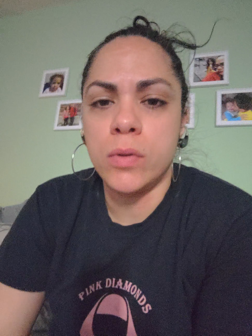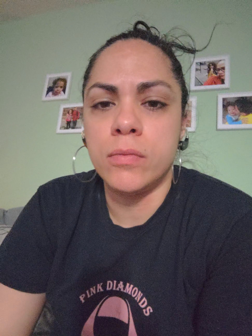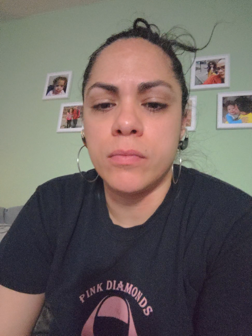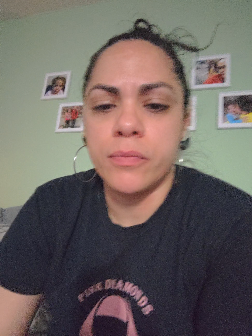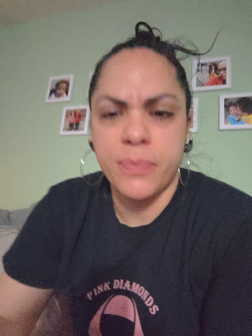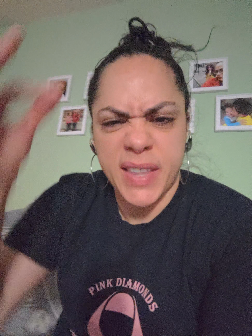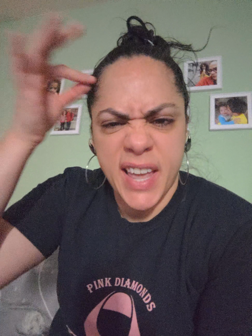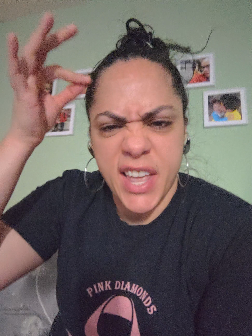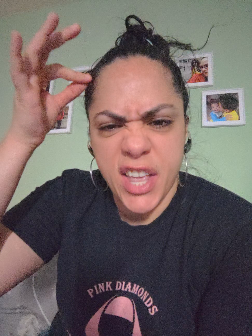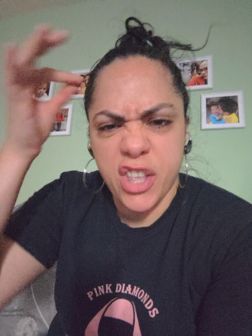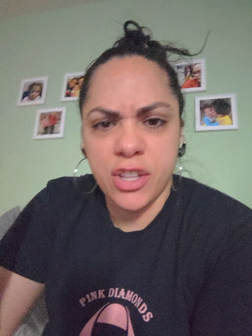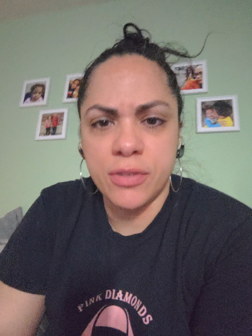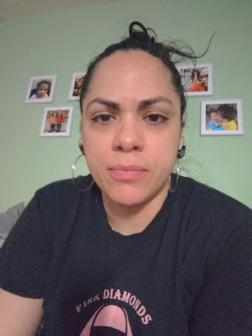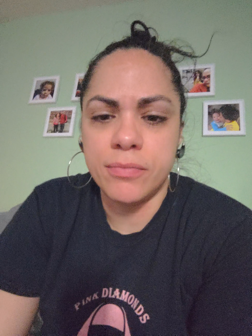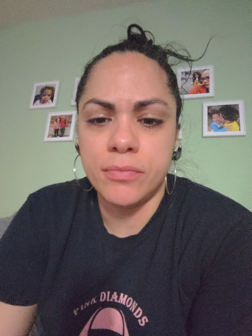hair